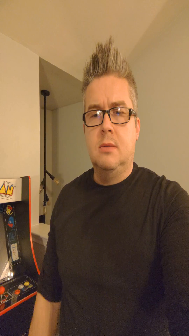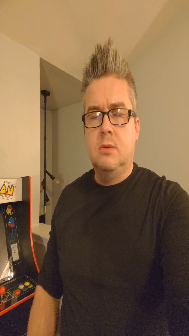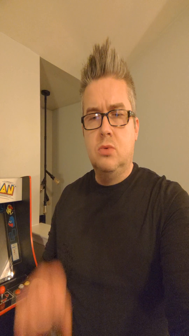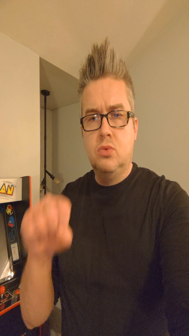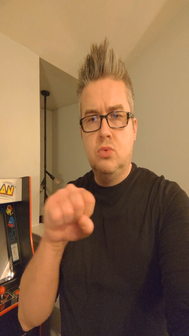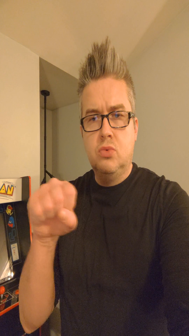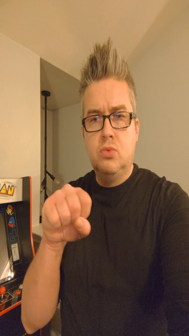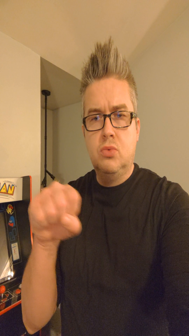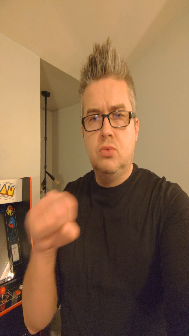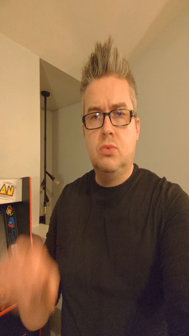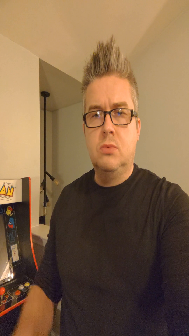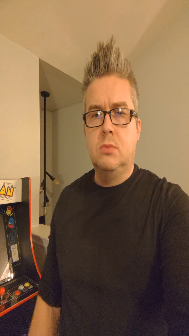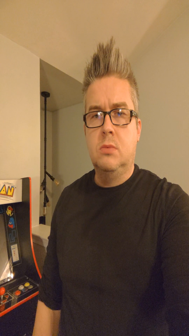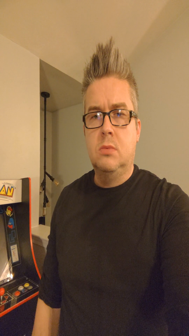shoe